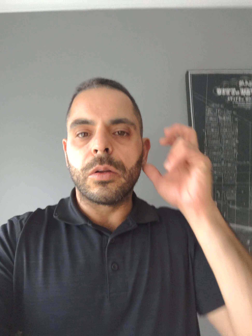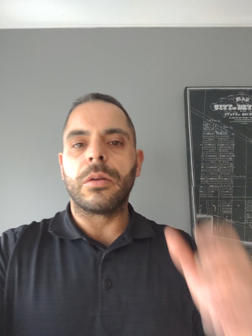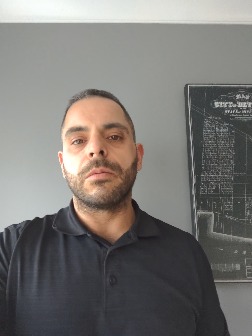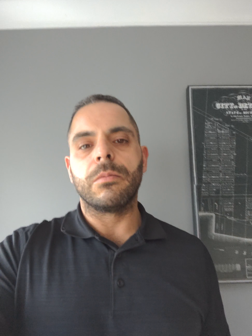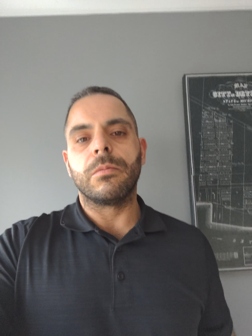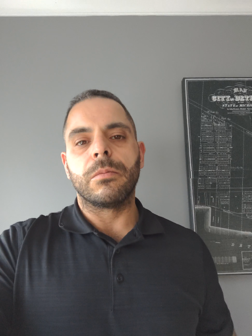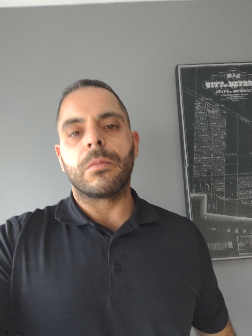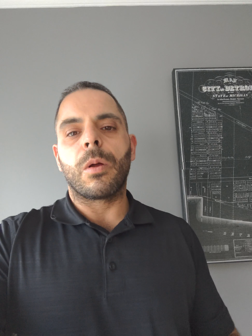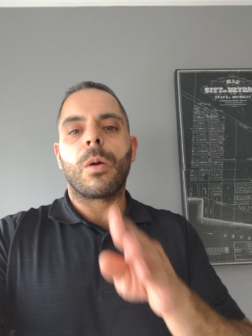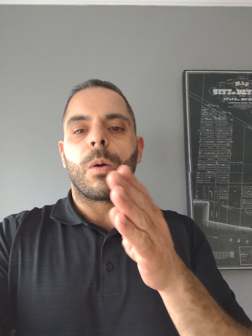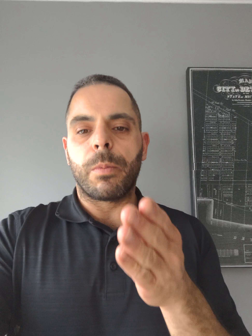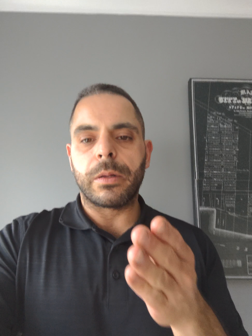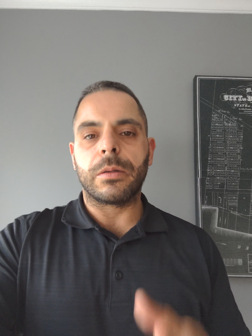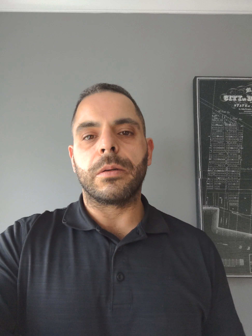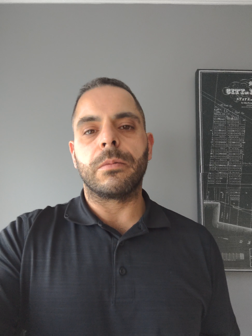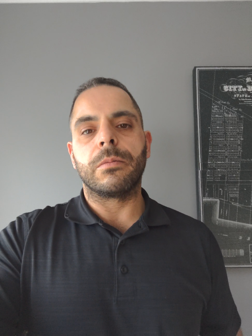open